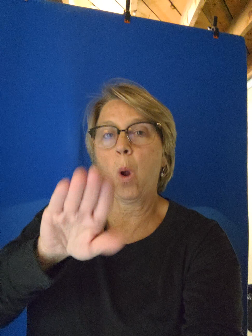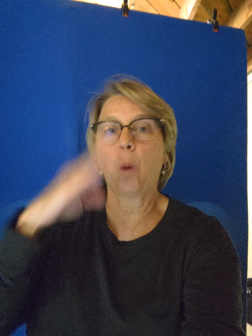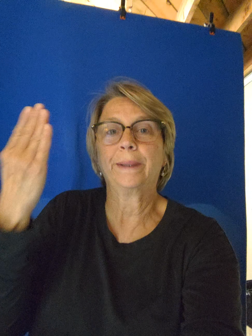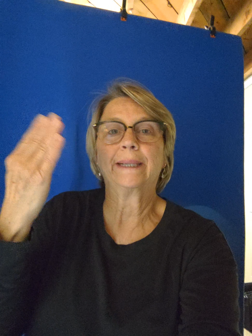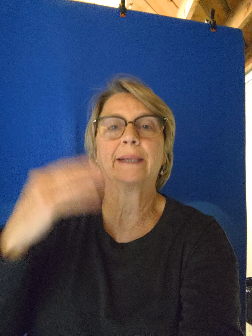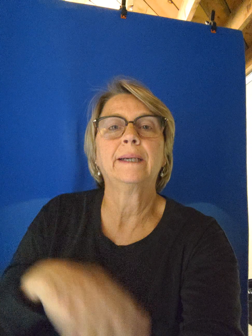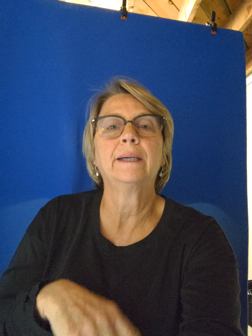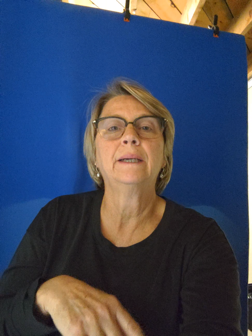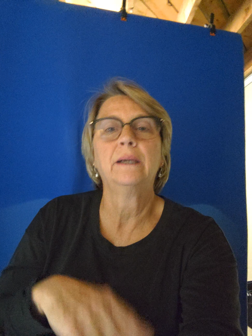open